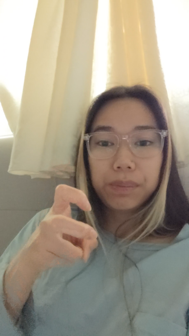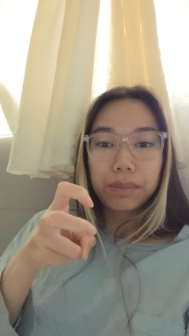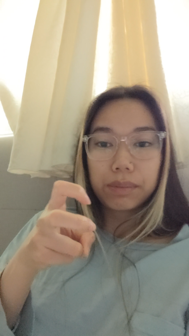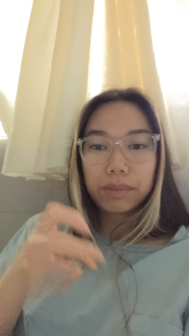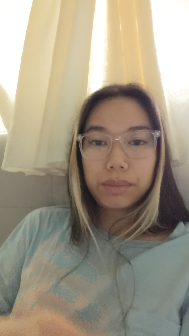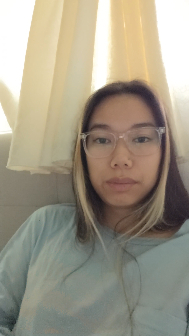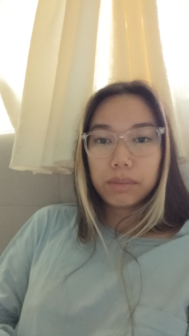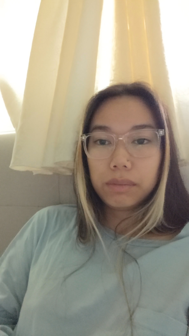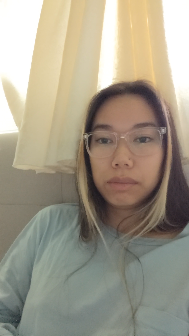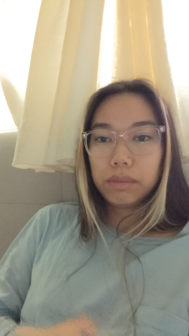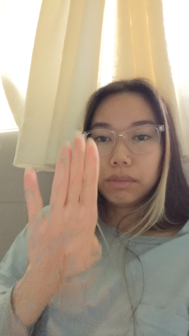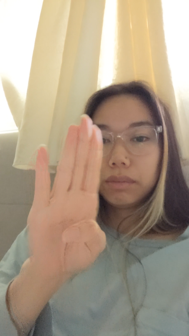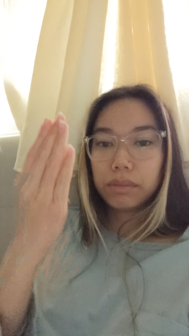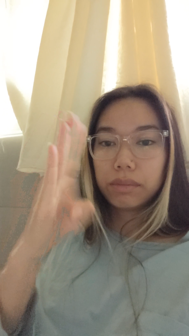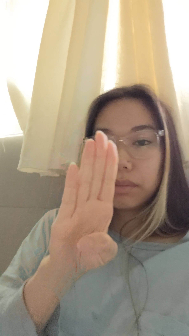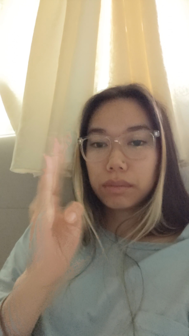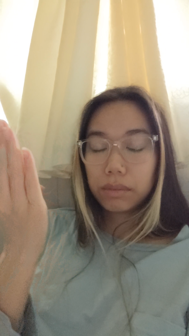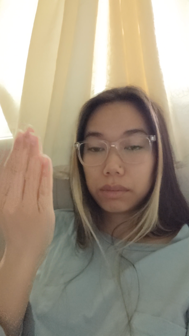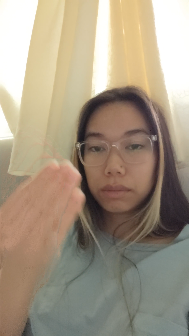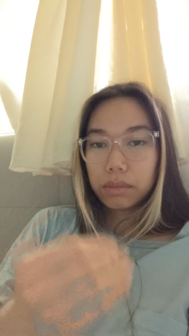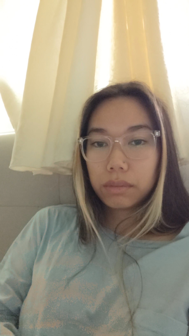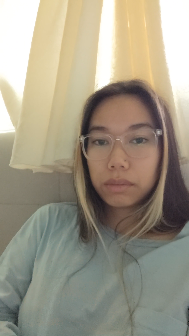door